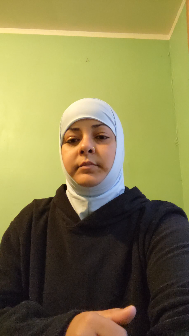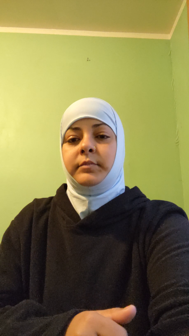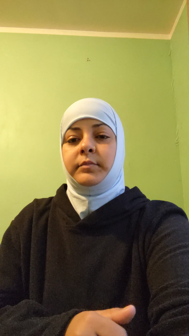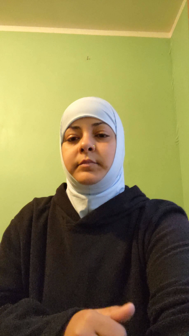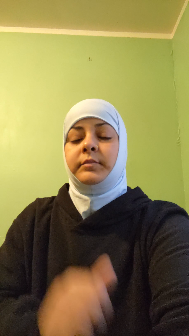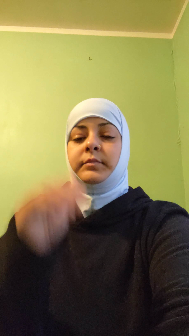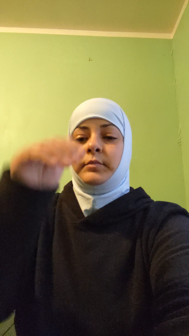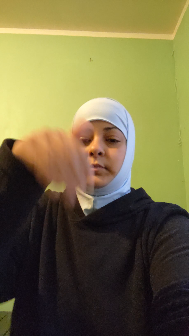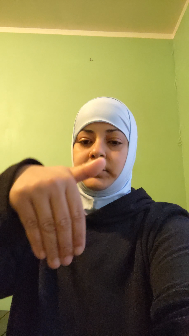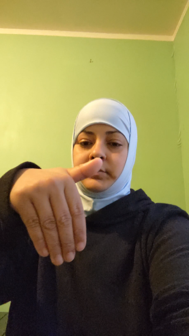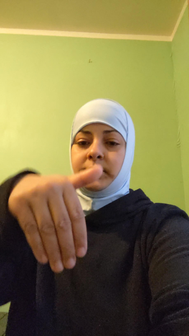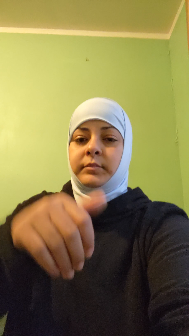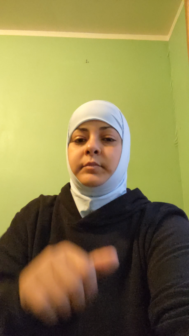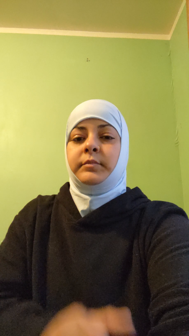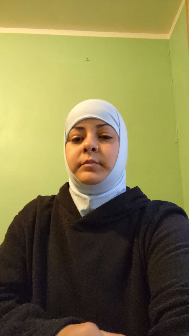night night